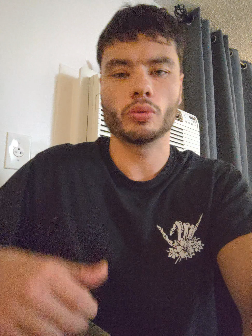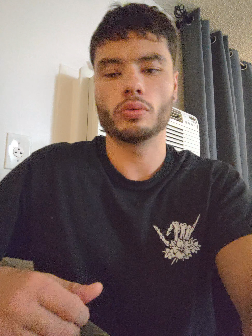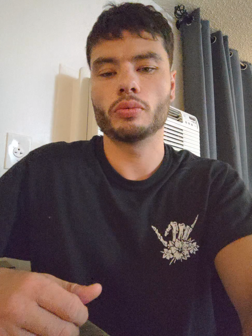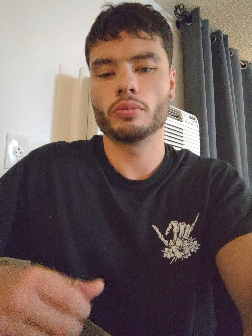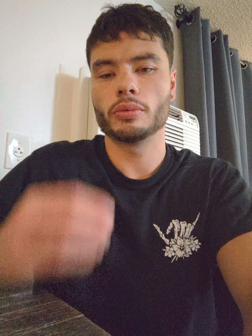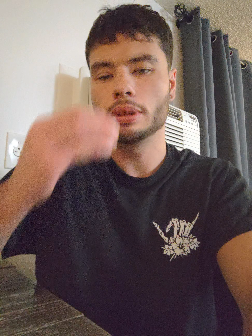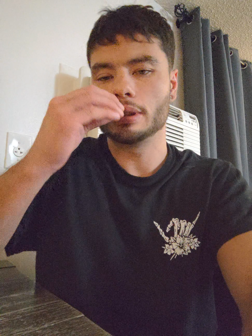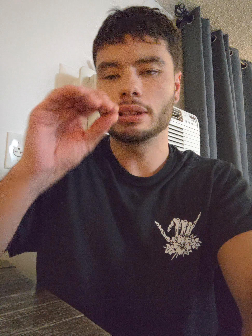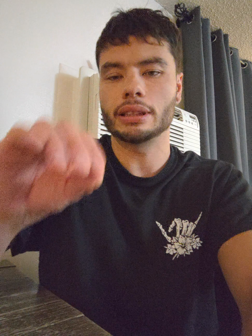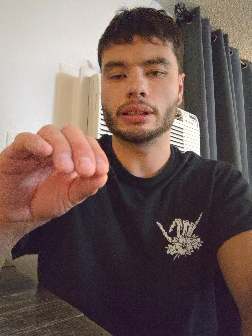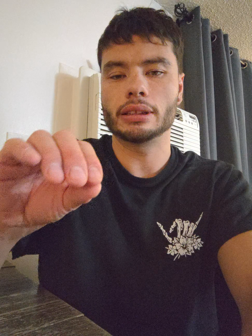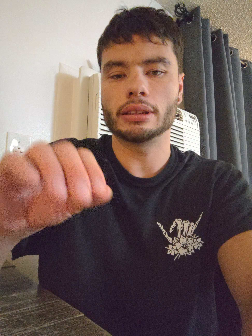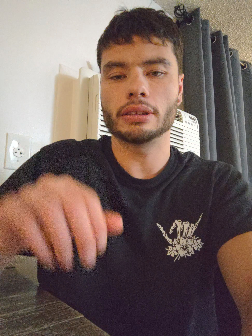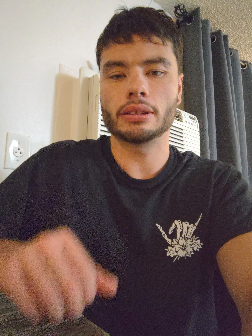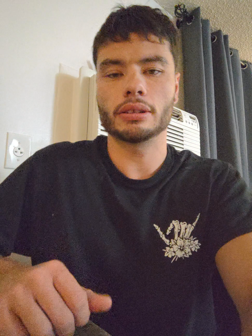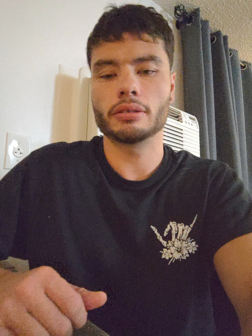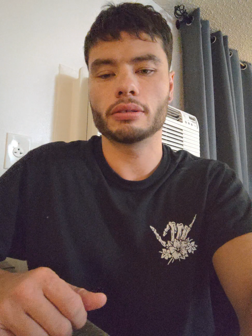kiss